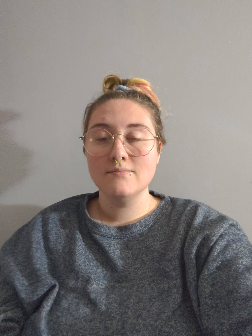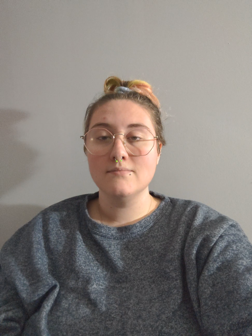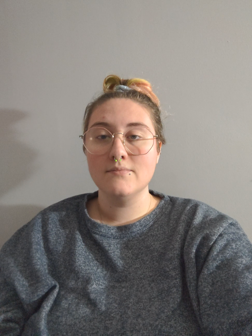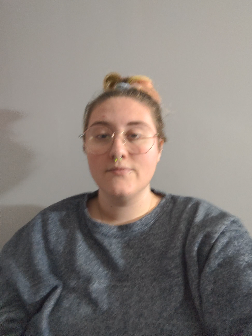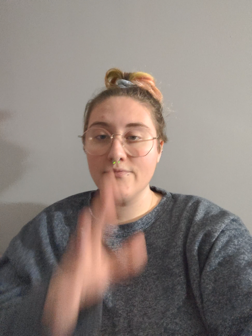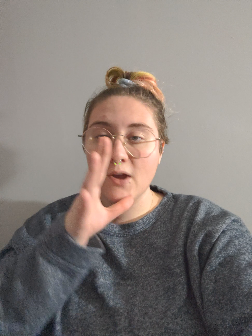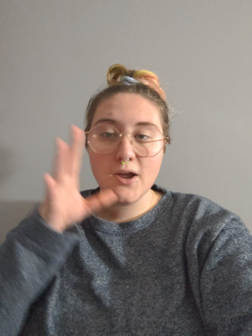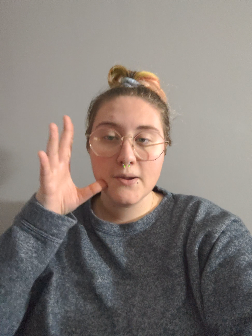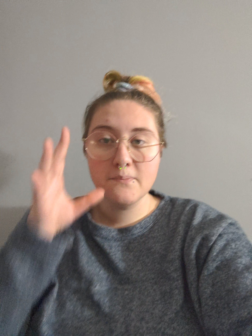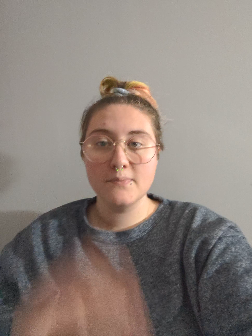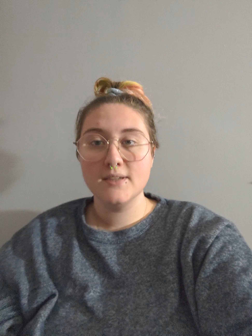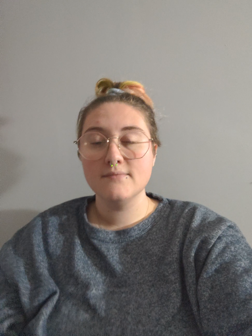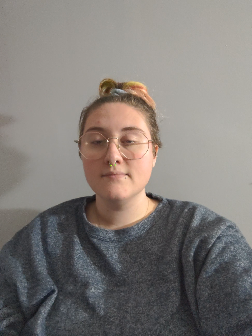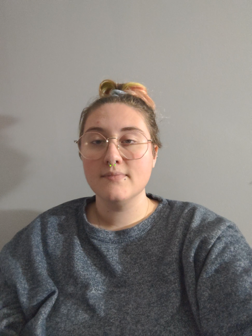farm